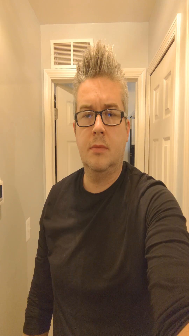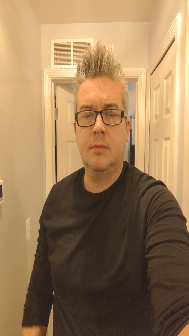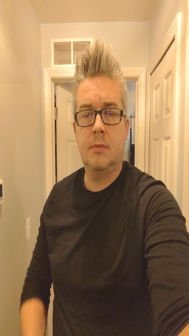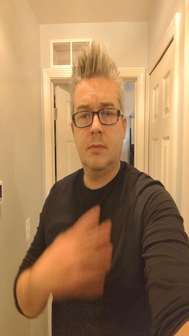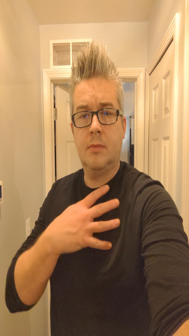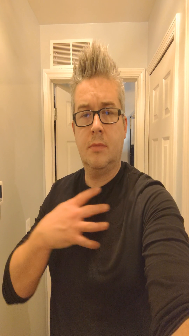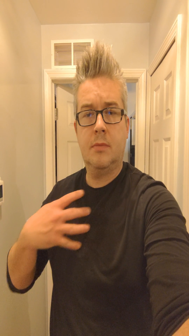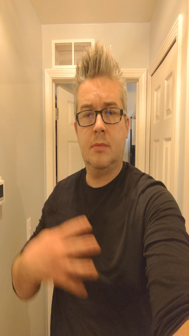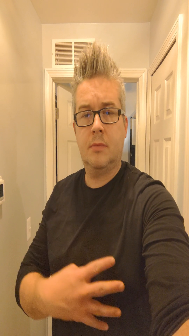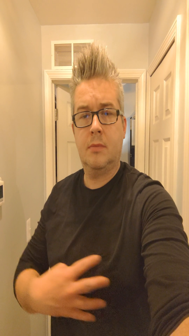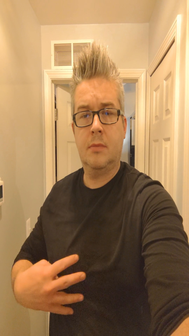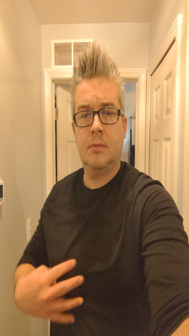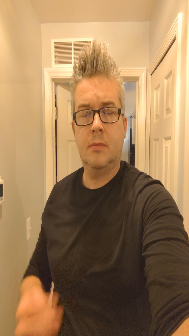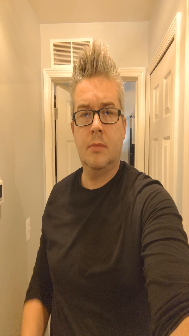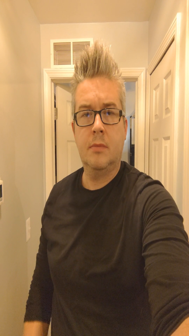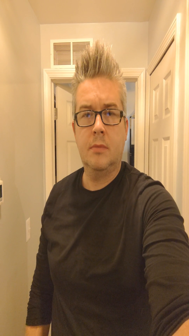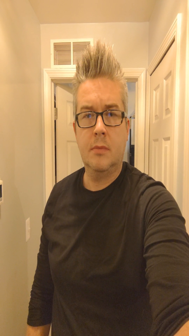zebra